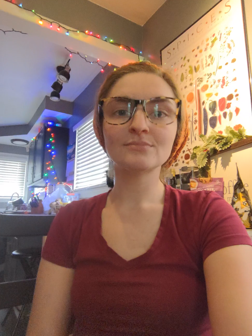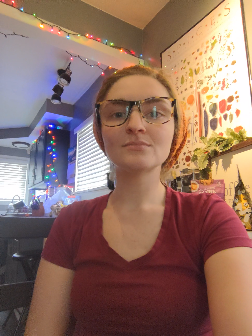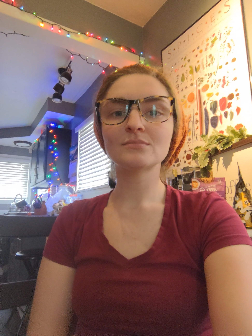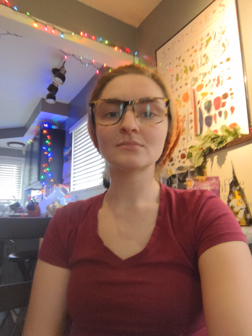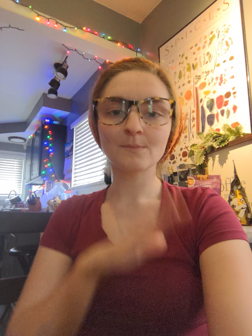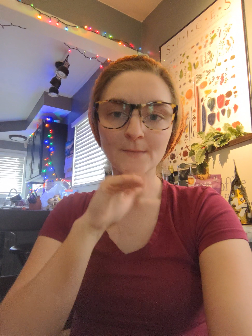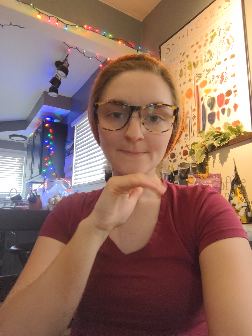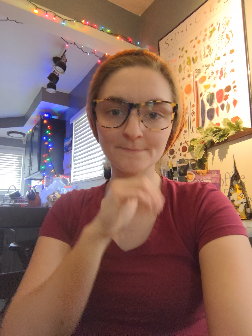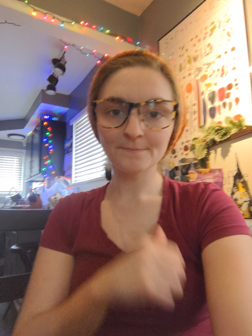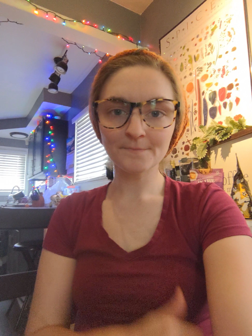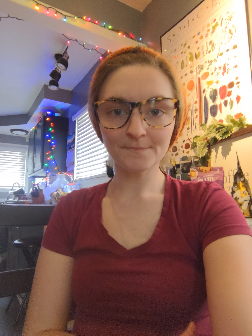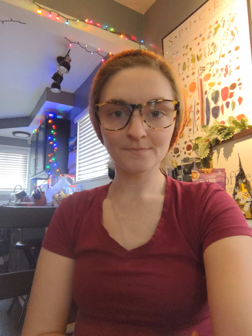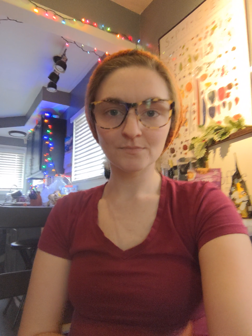pig